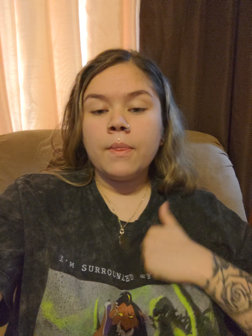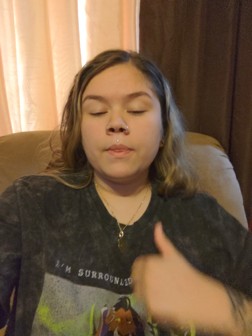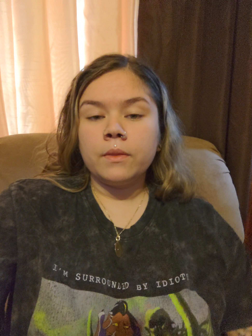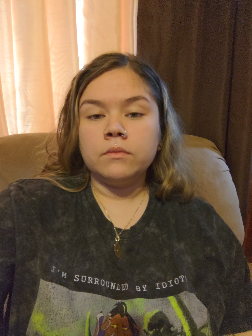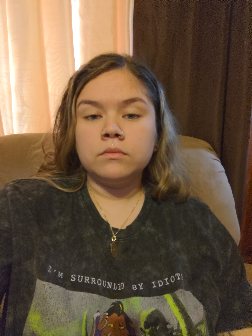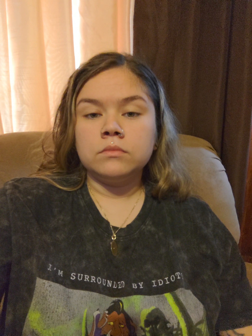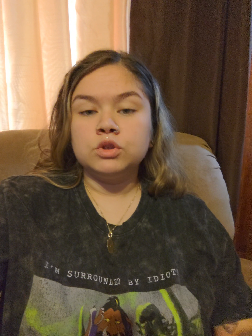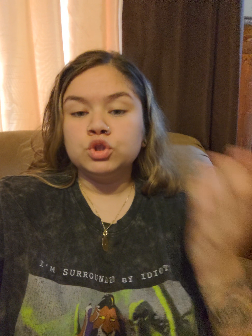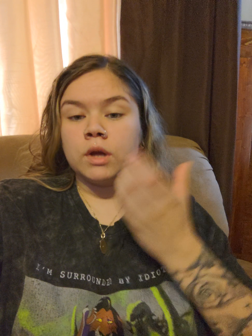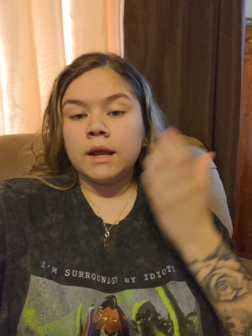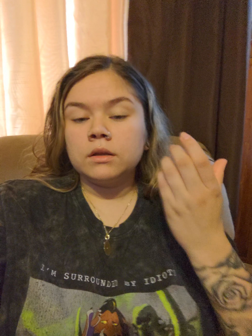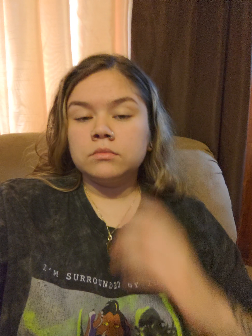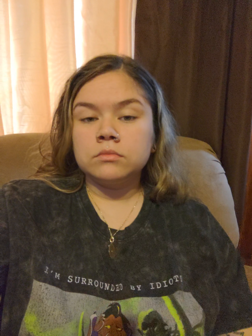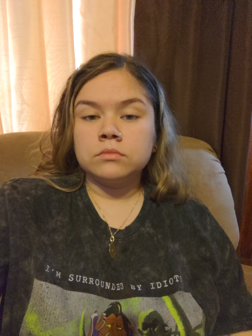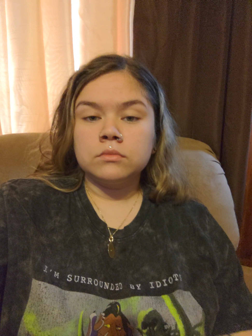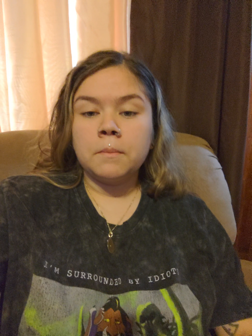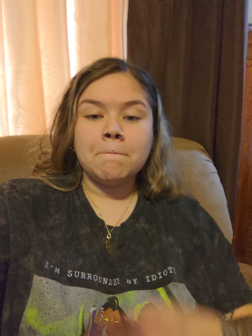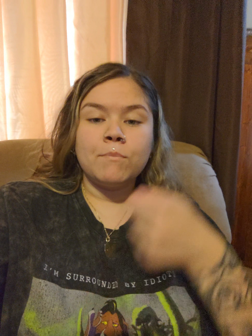shake